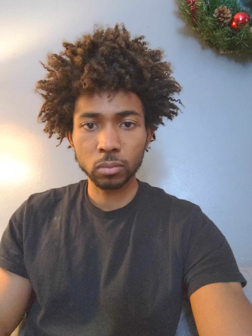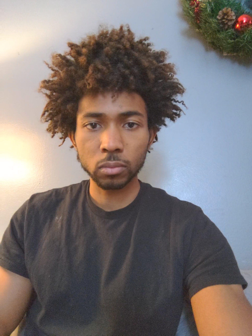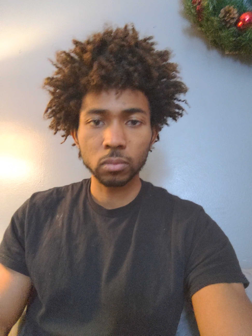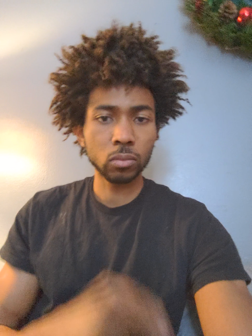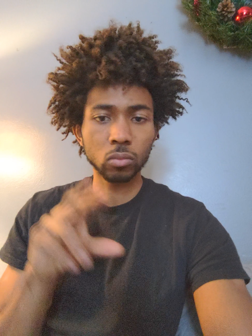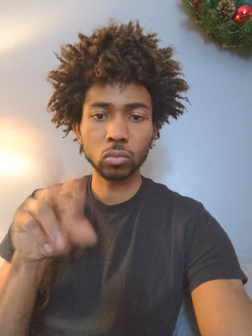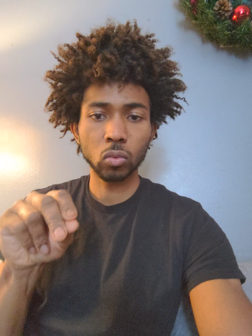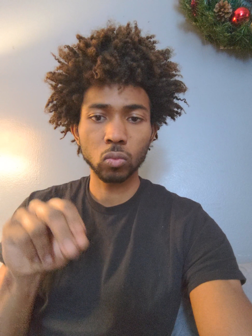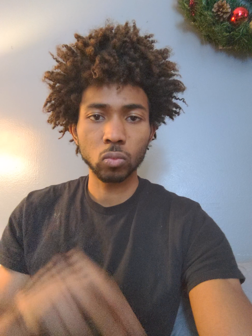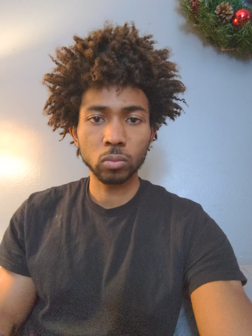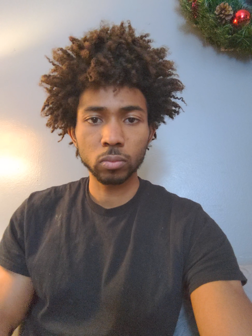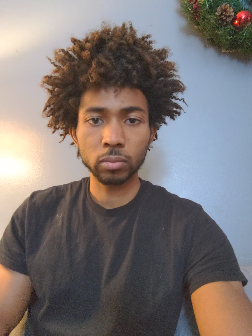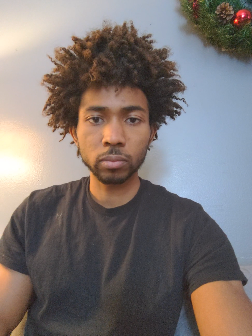no